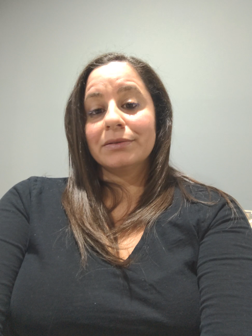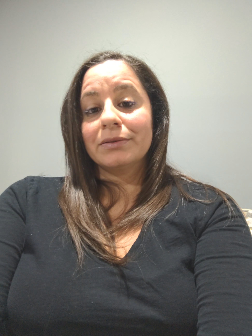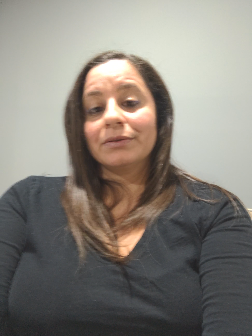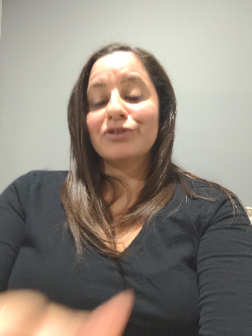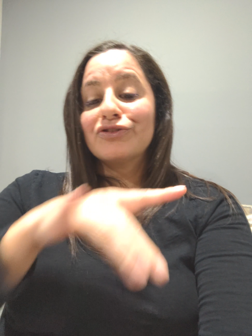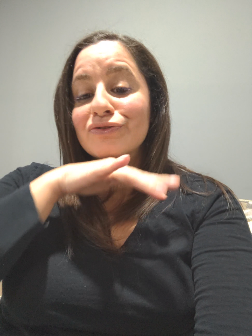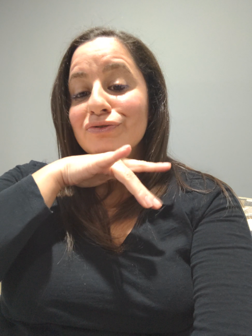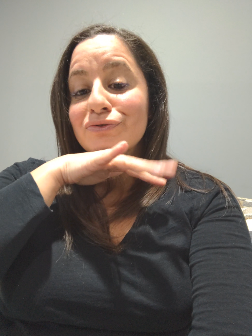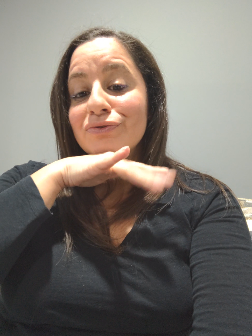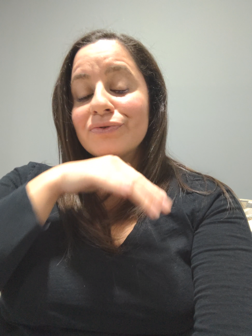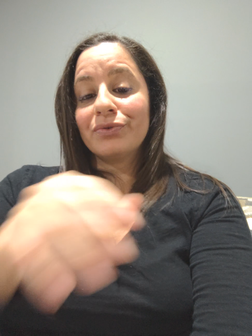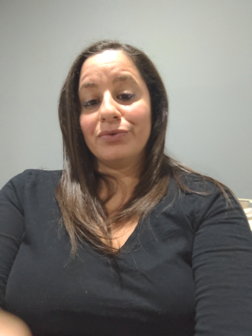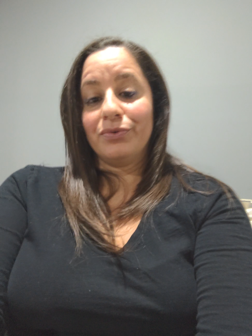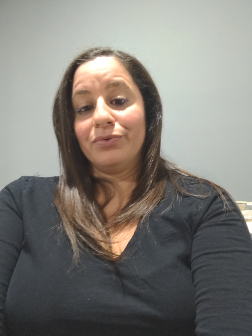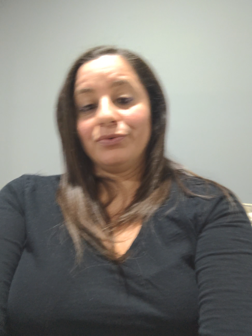dirty